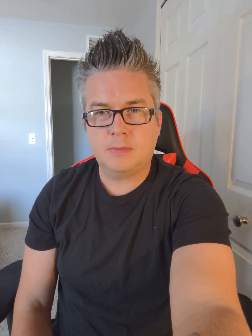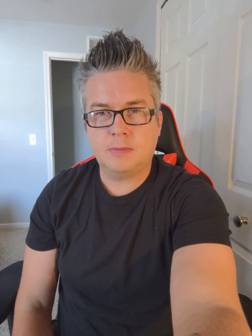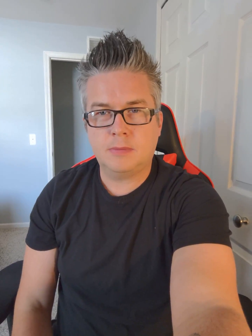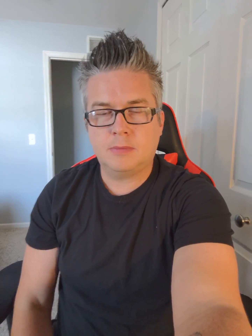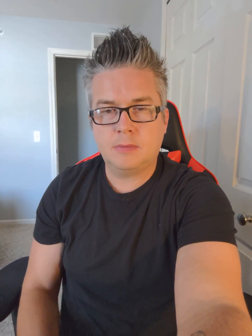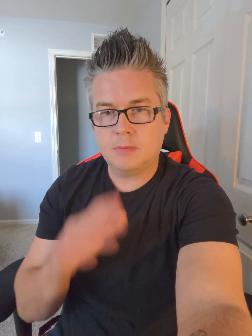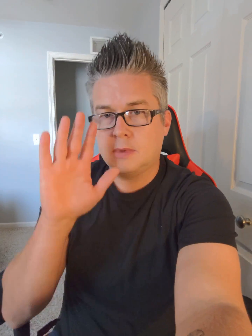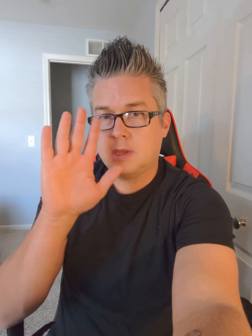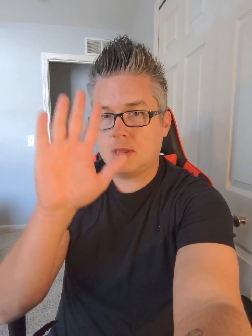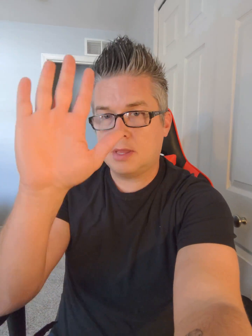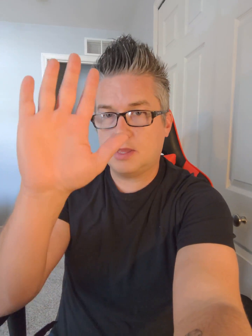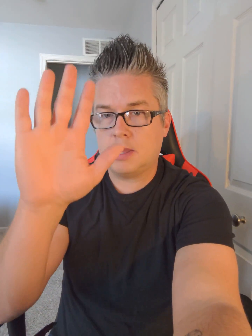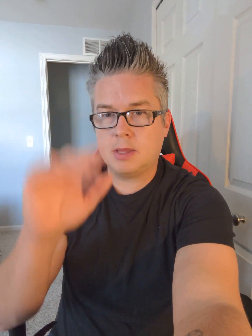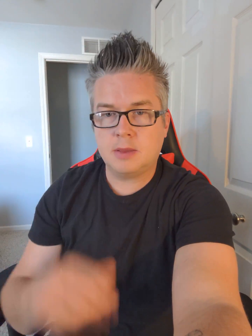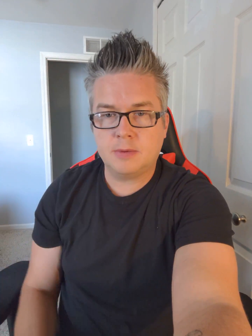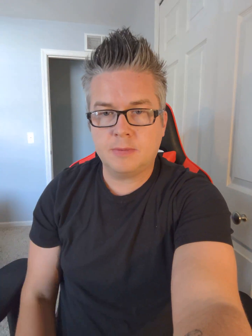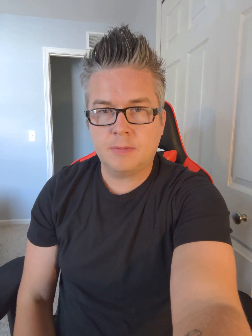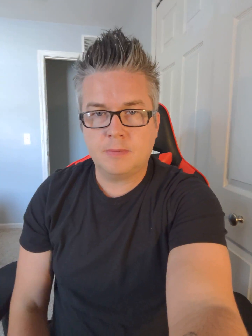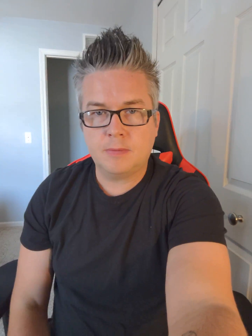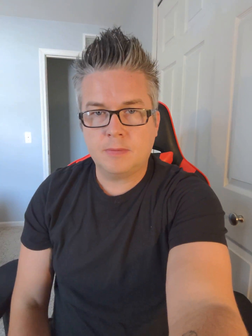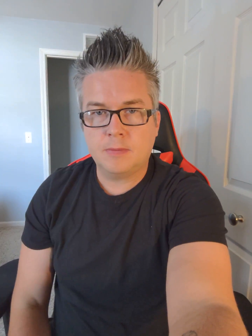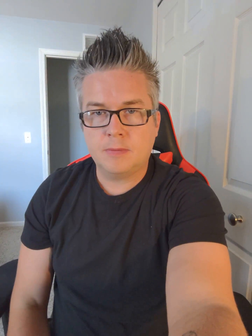give me five